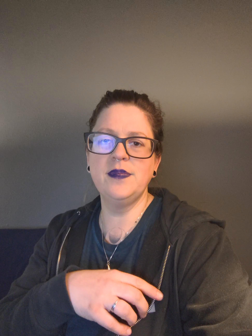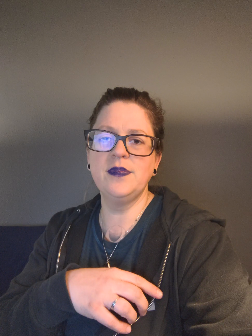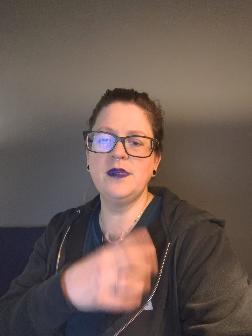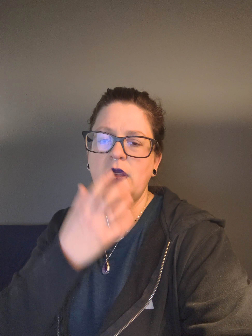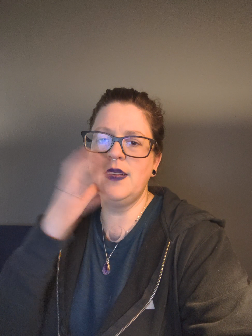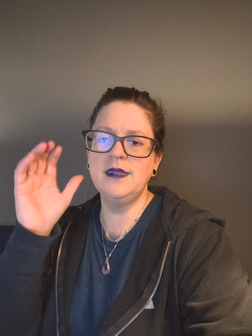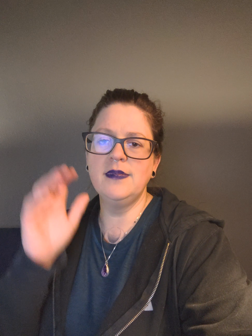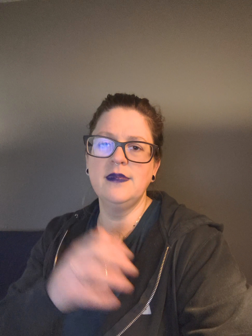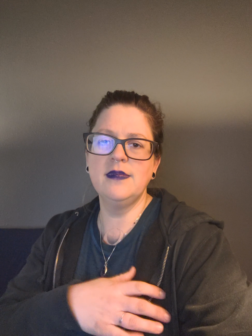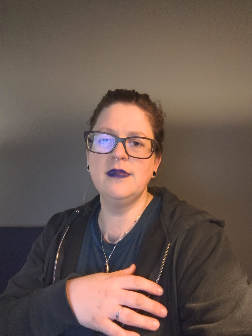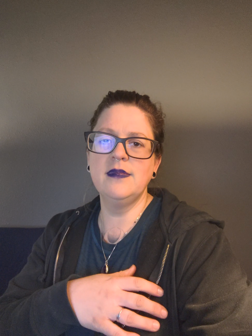hot